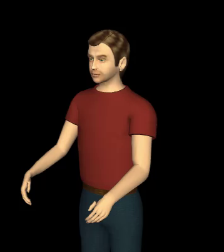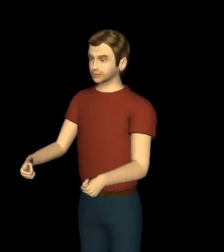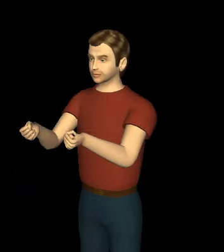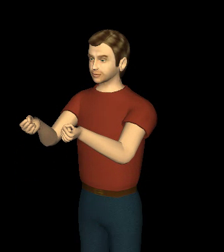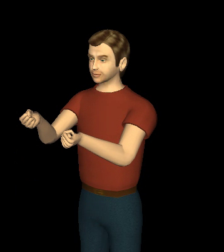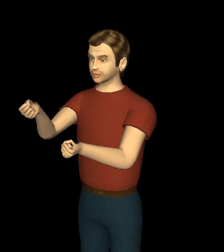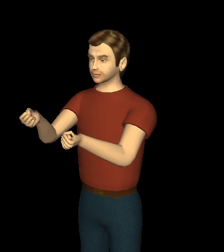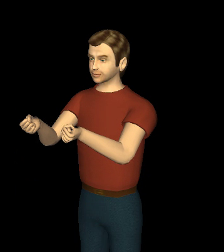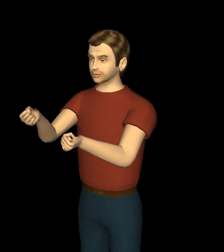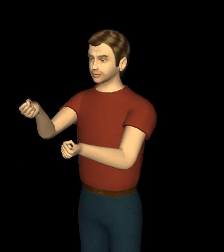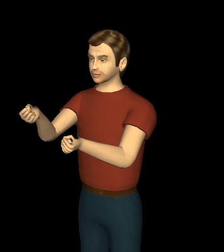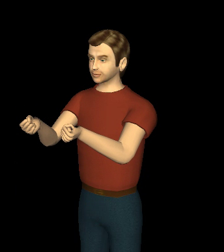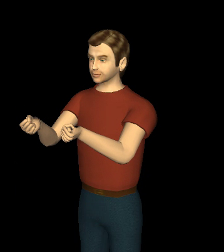قيادة